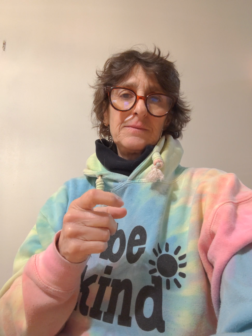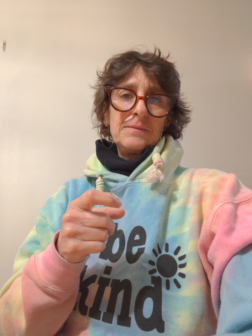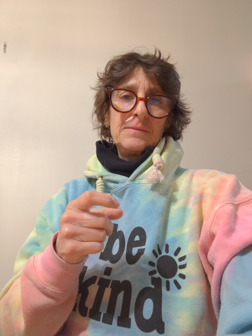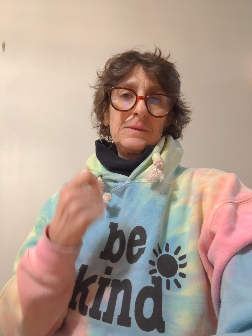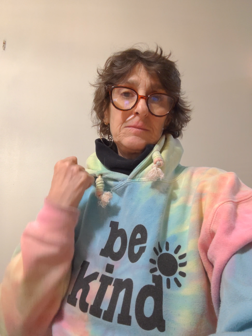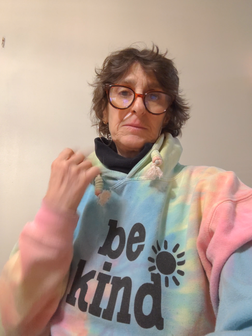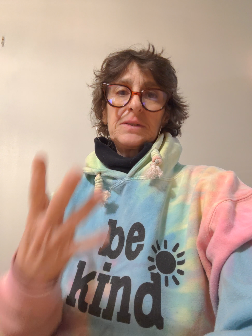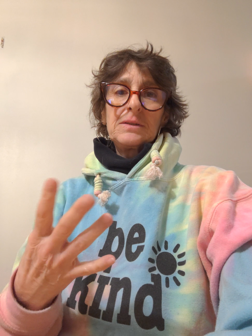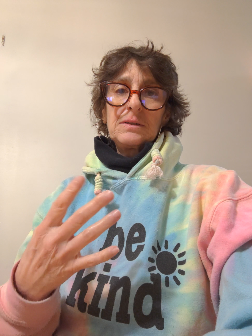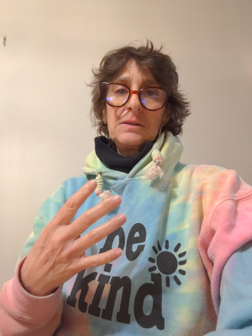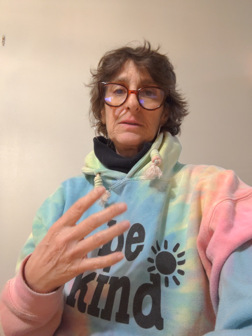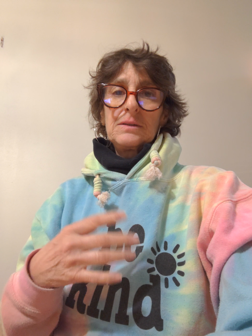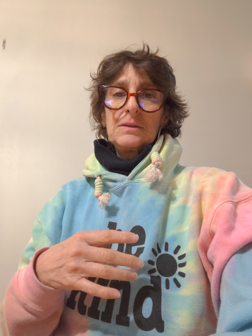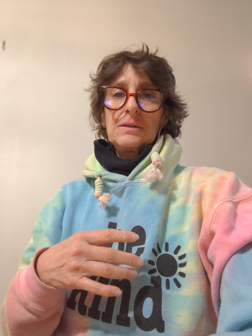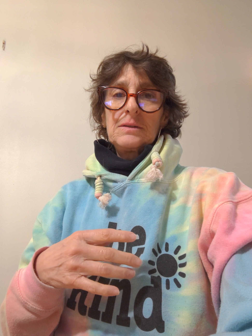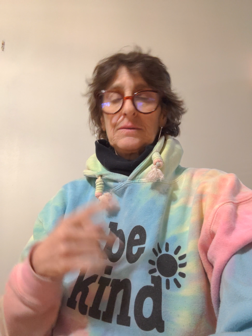many